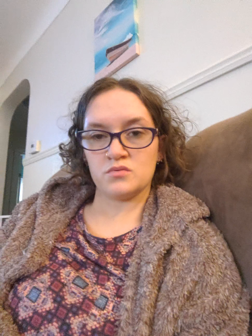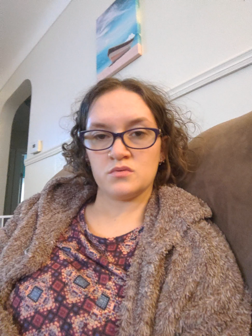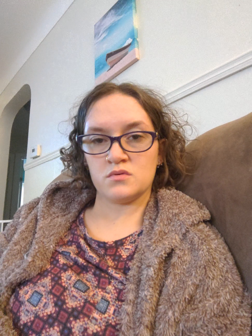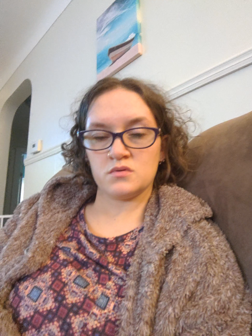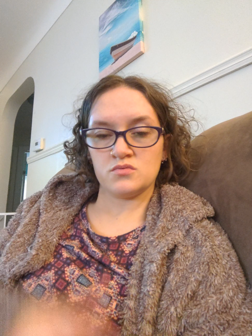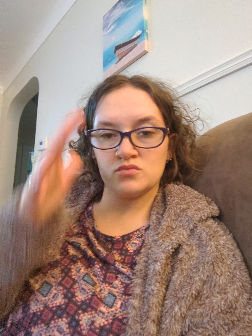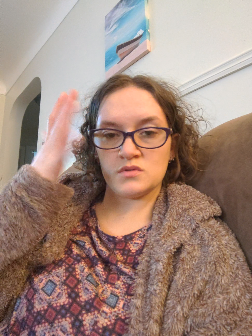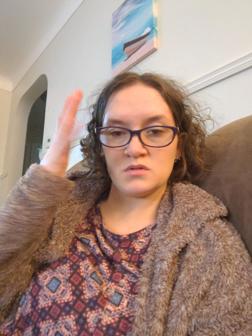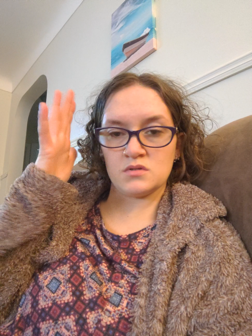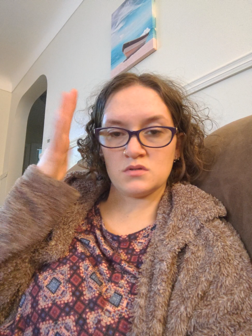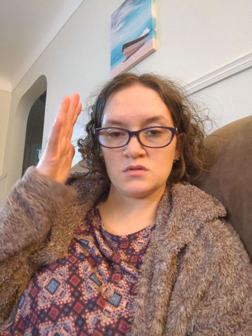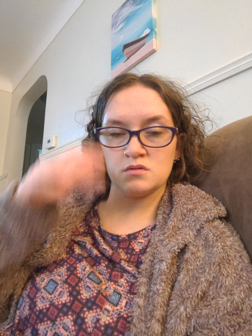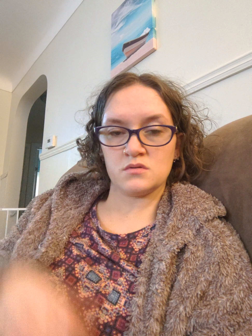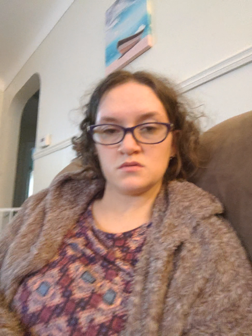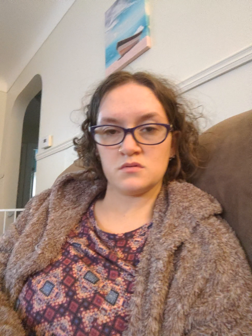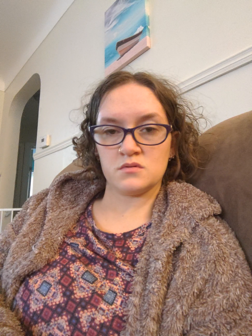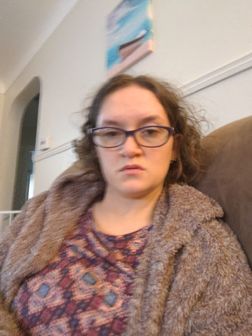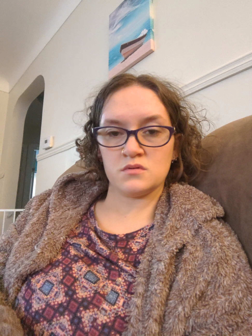tree